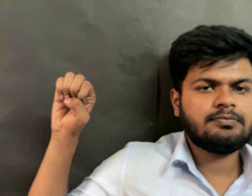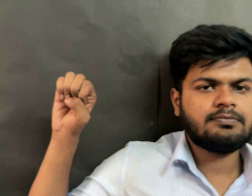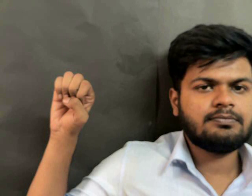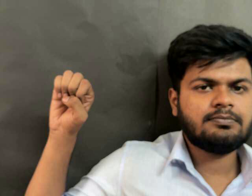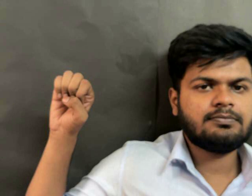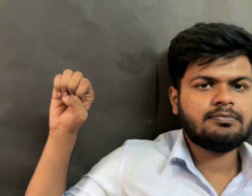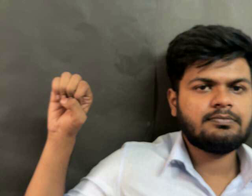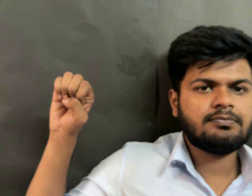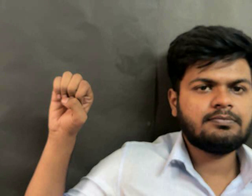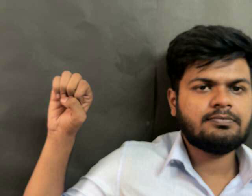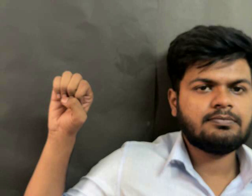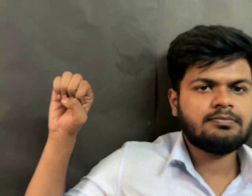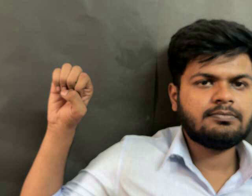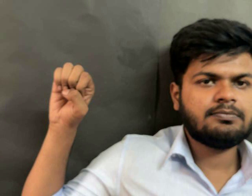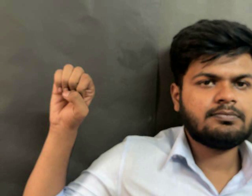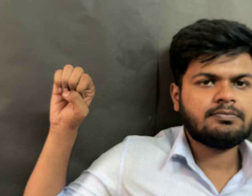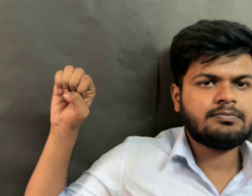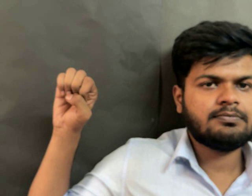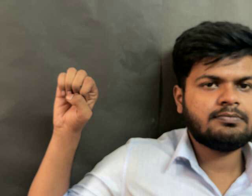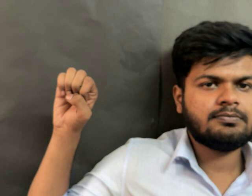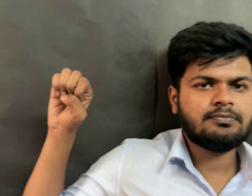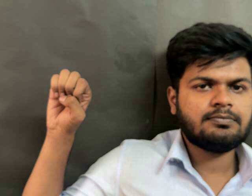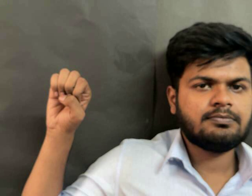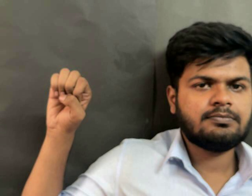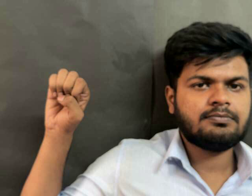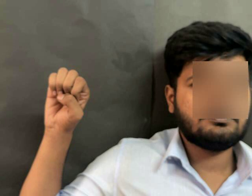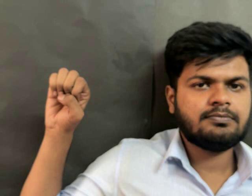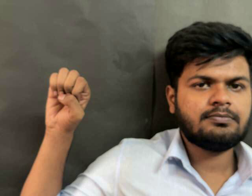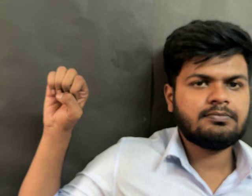E